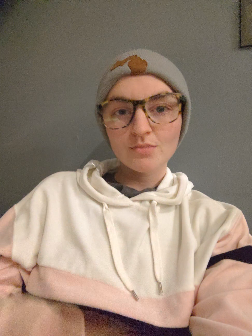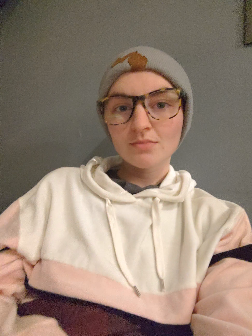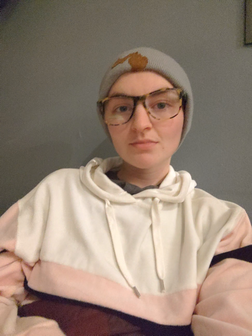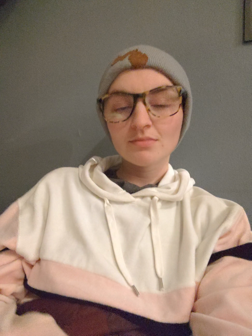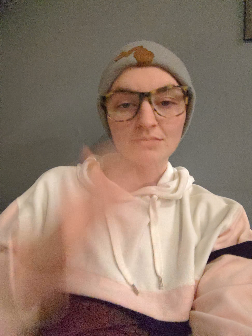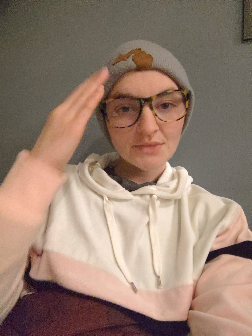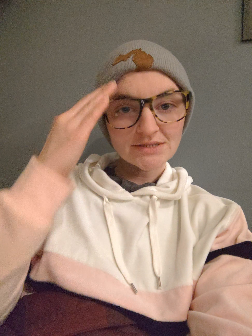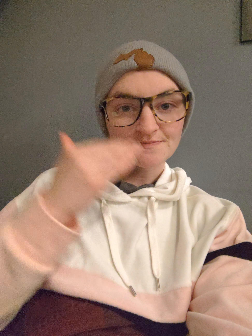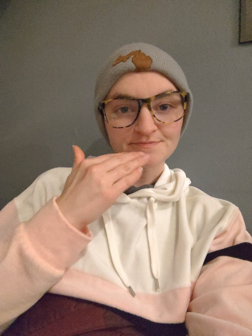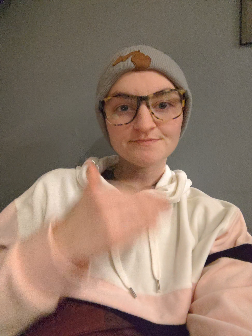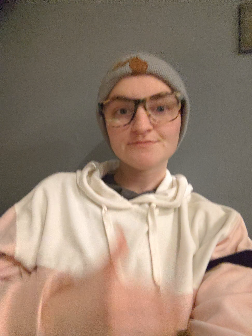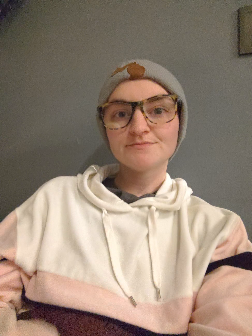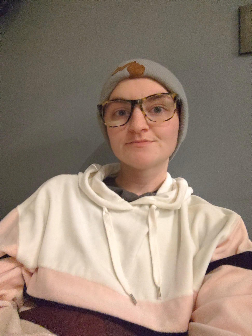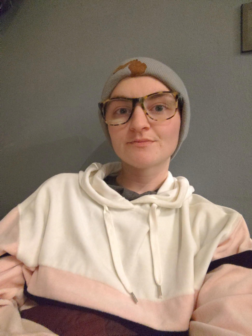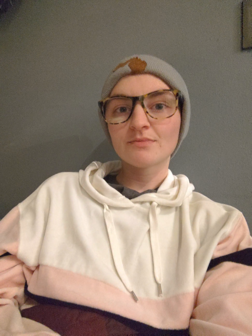head